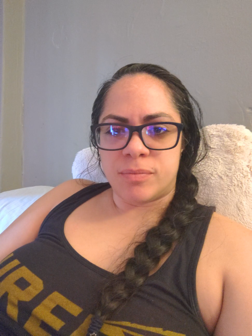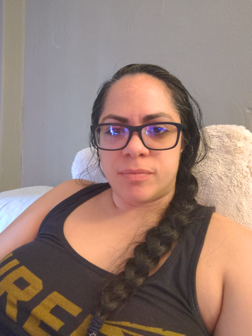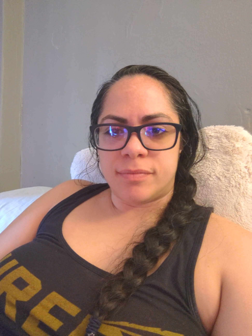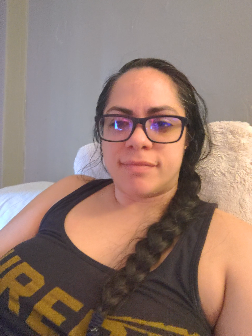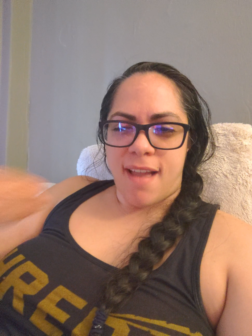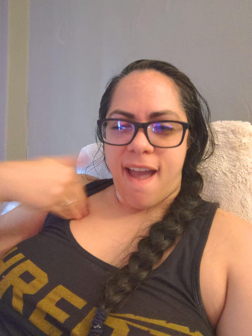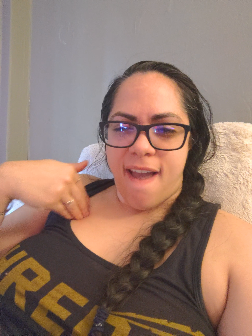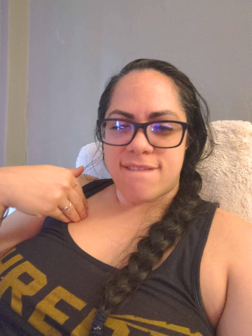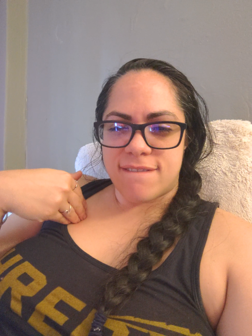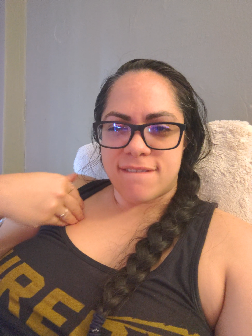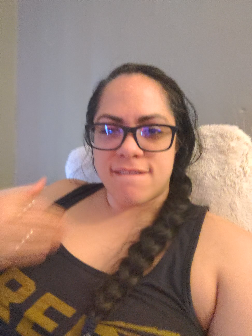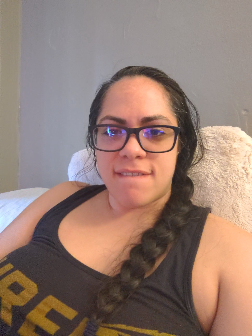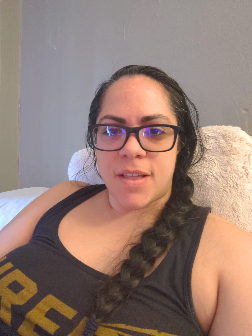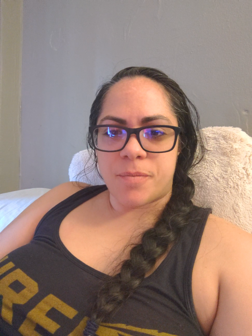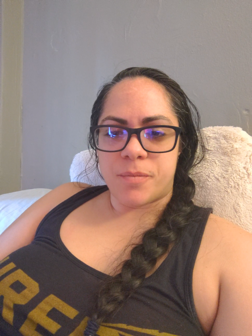have